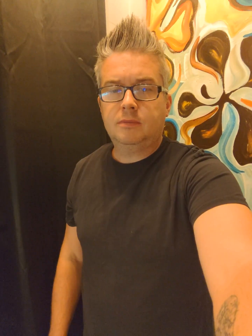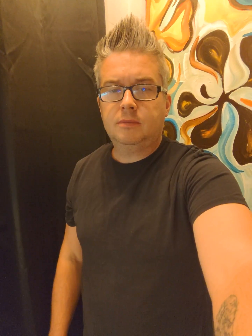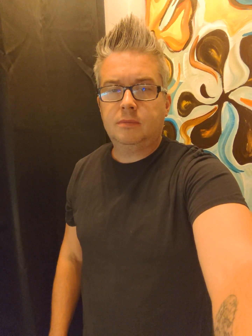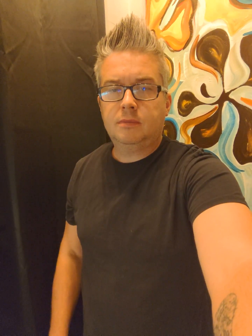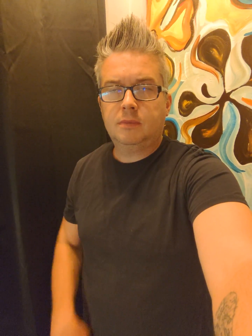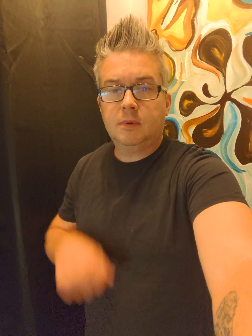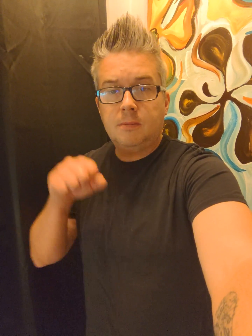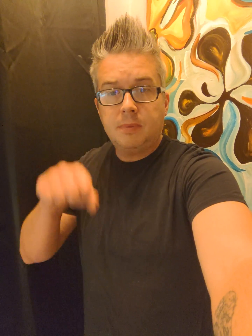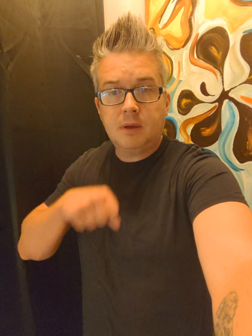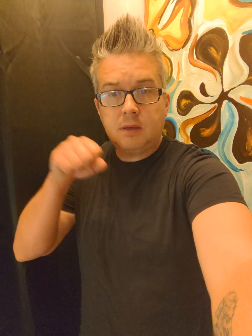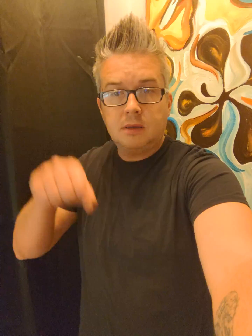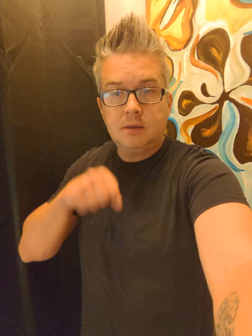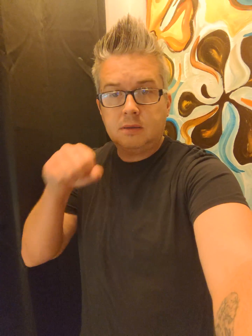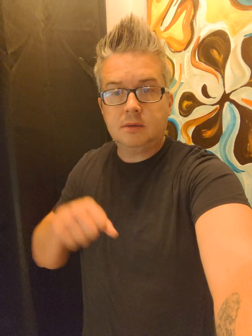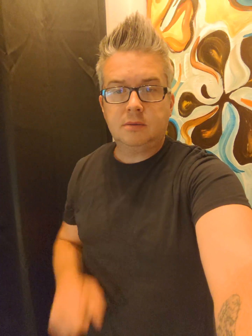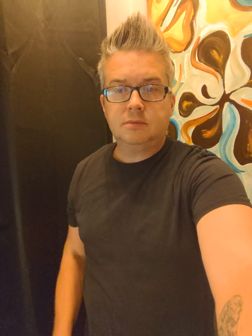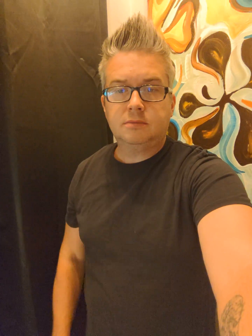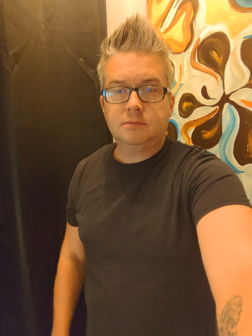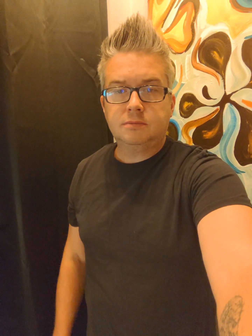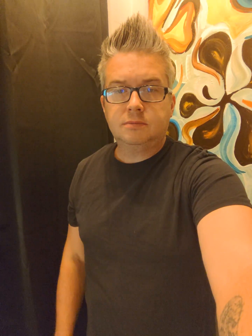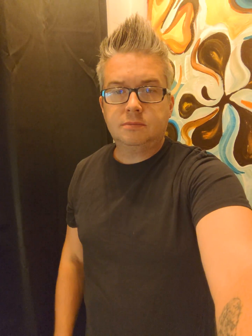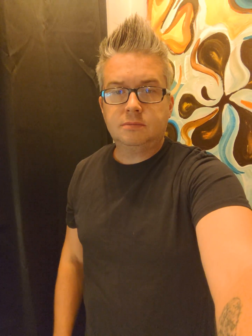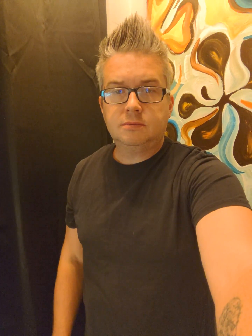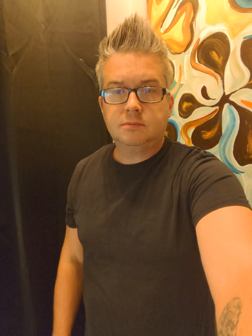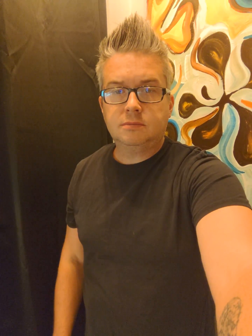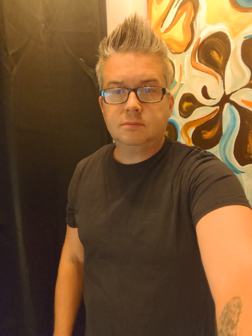bicycle